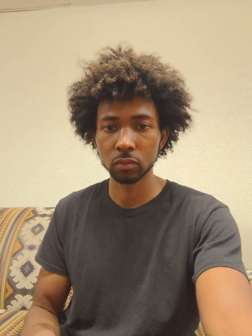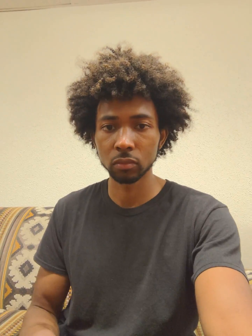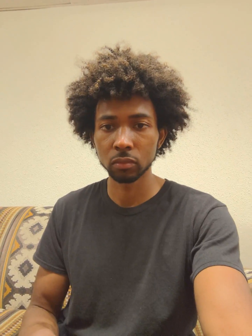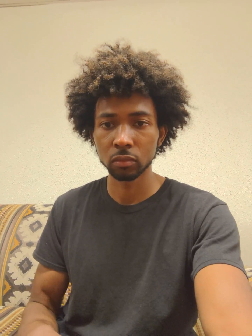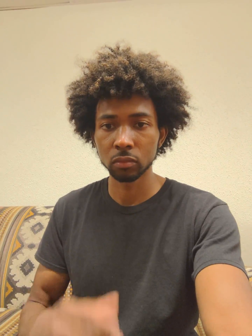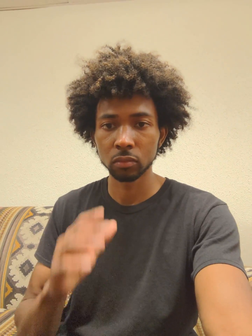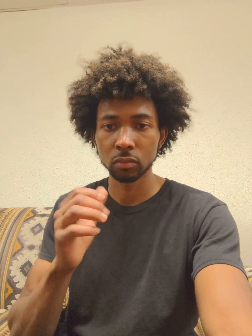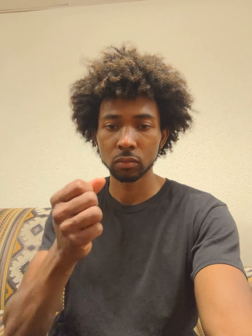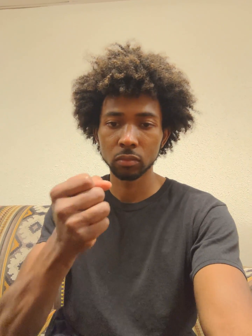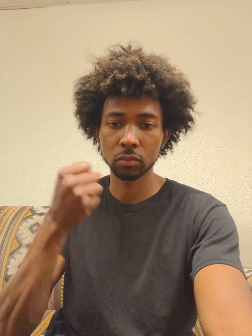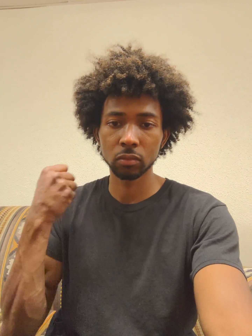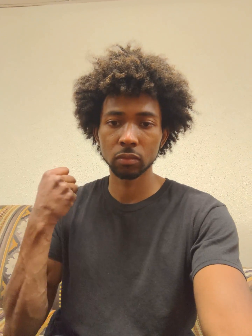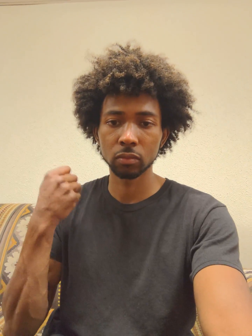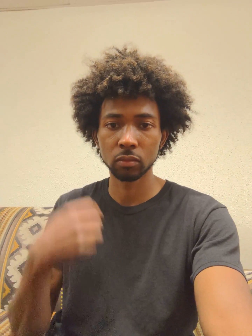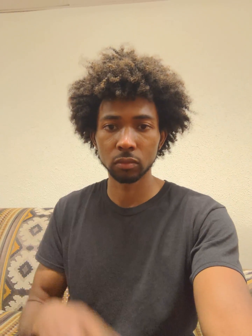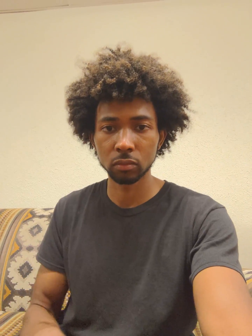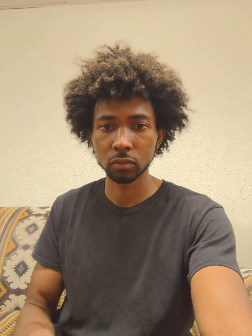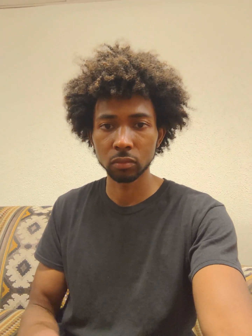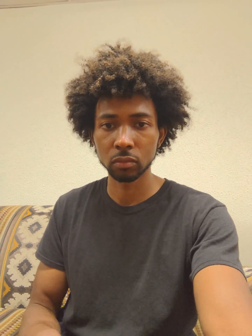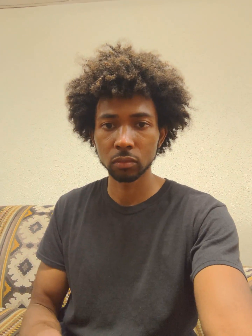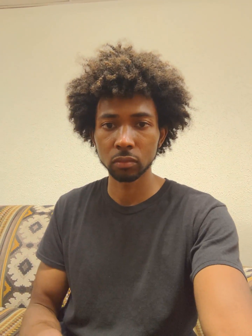pull